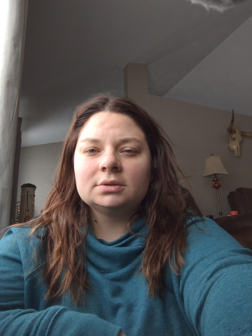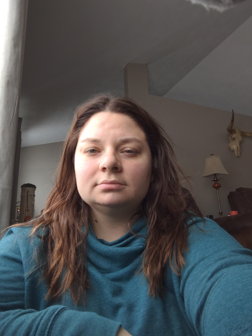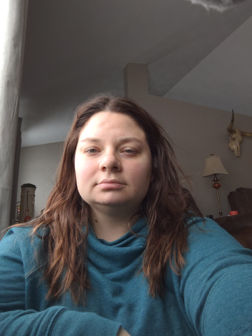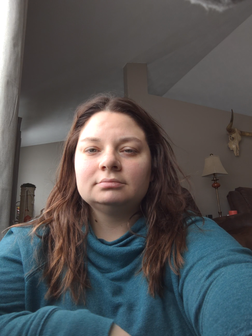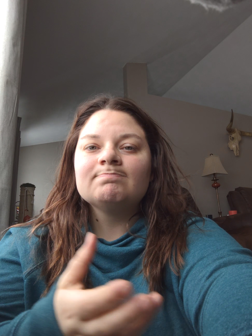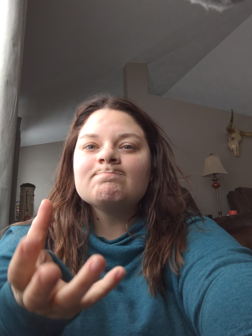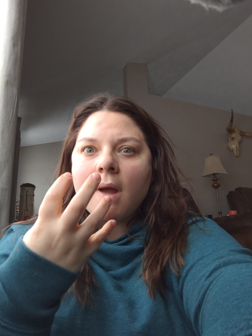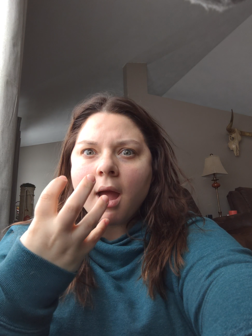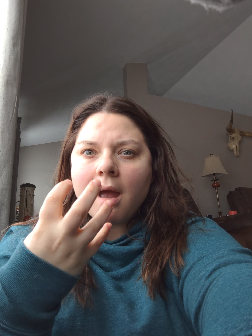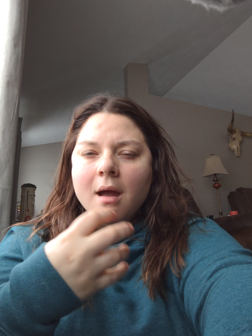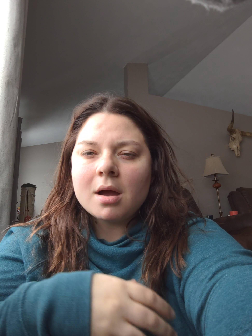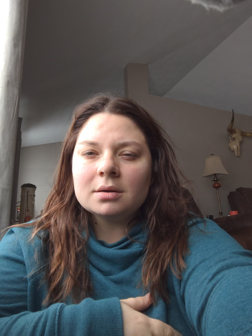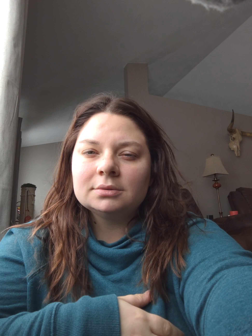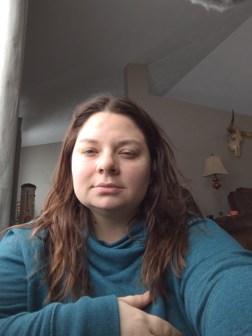mad